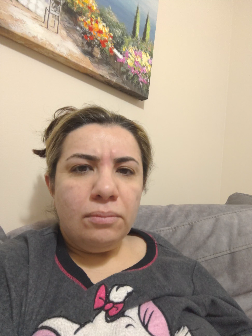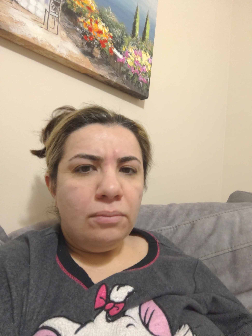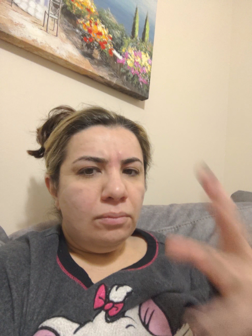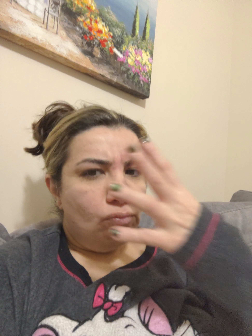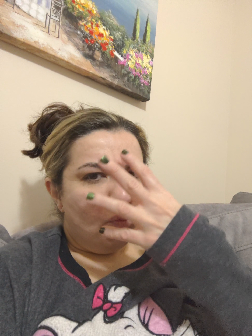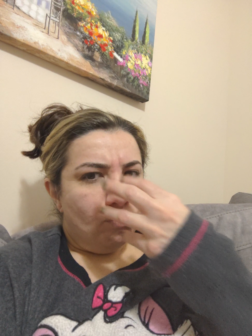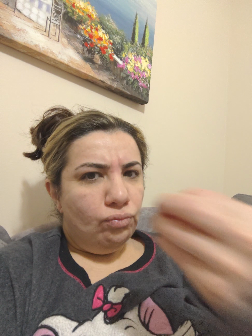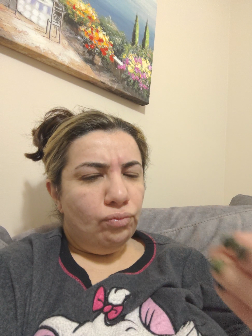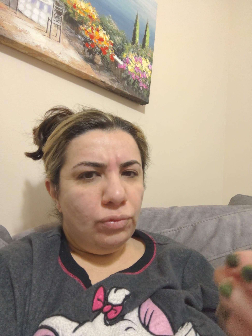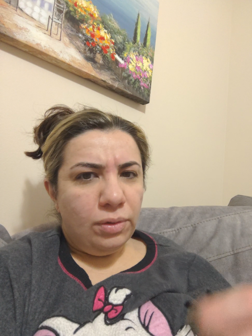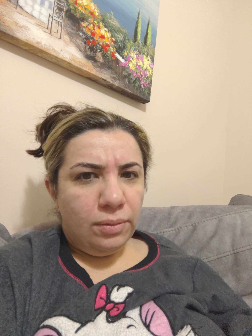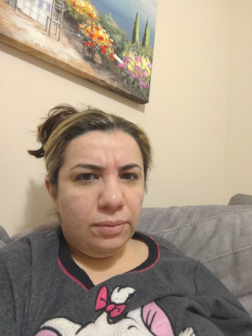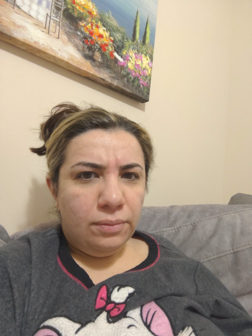wolf